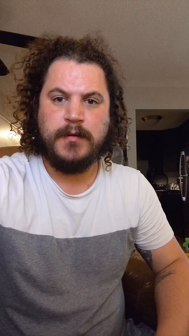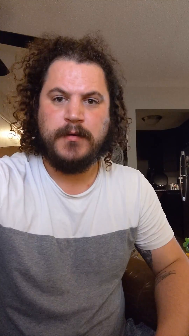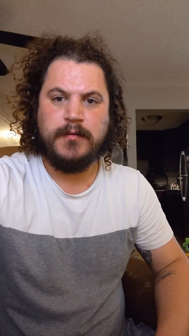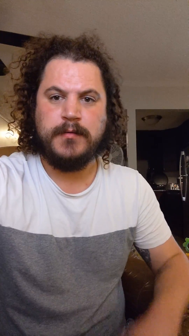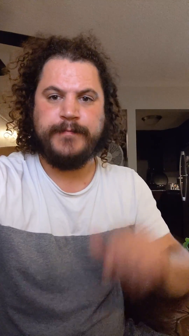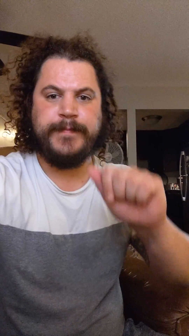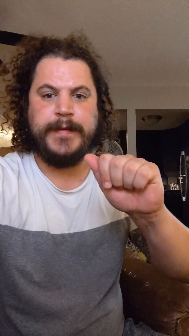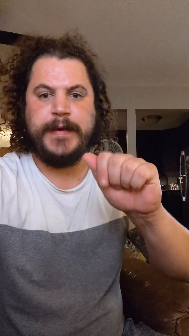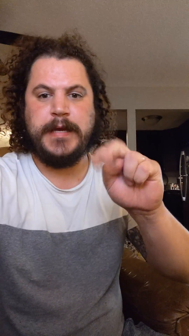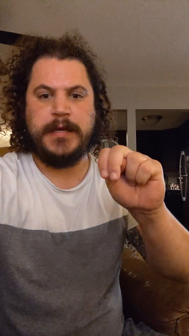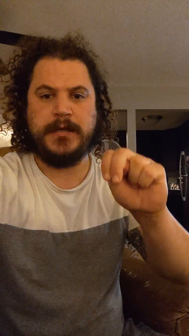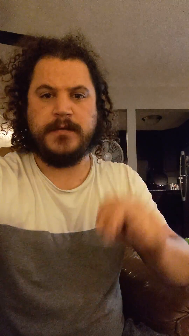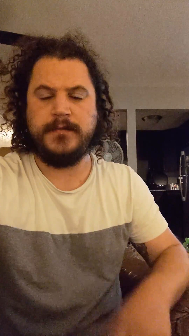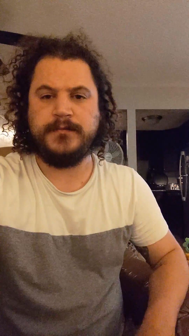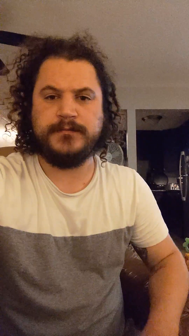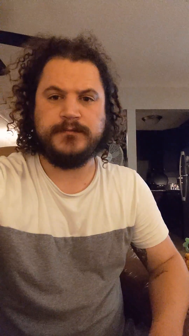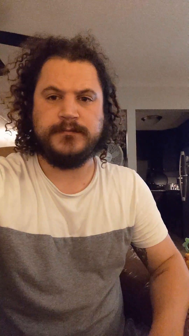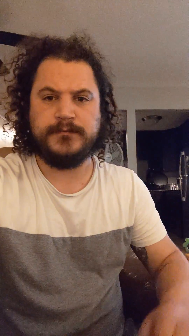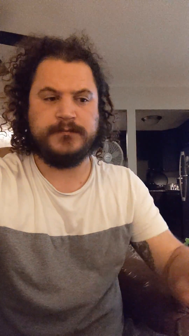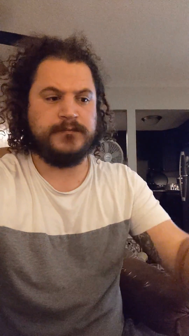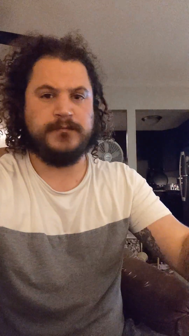an